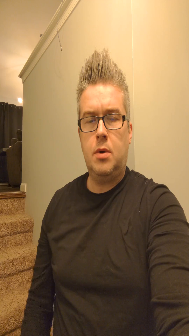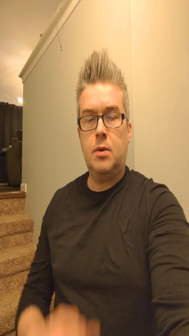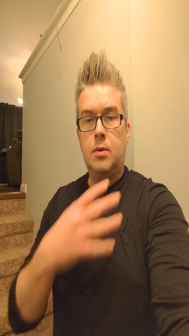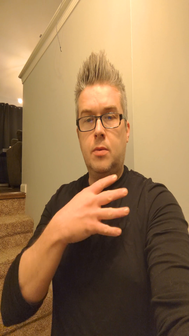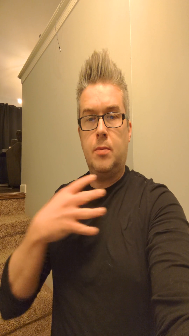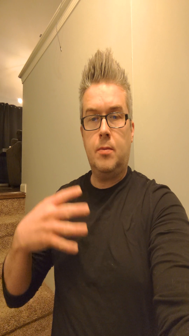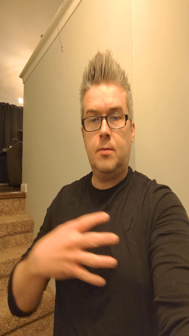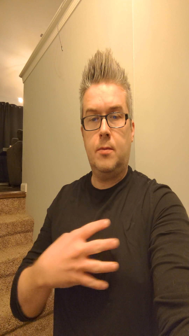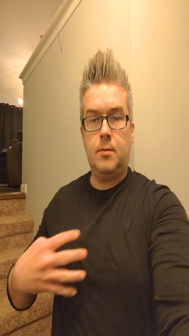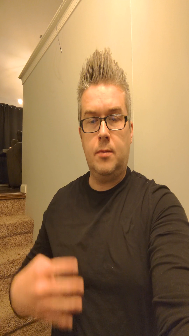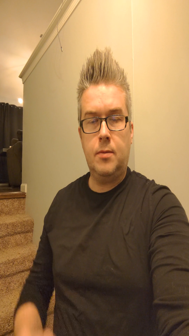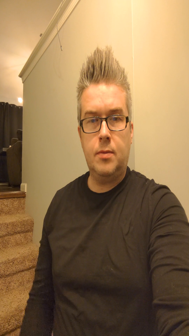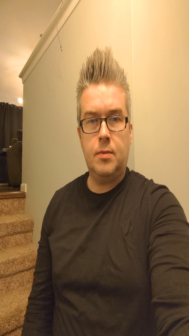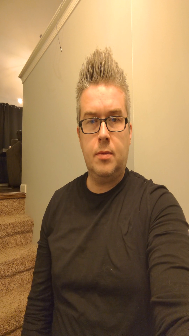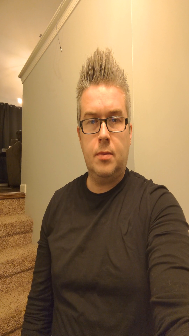zebra